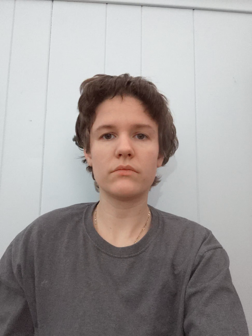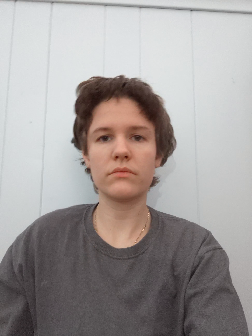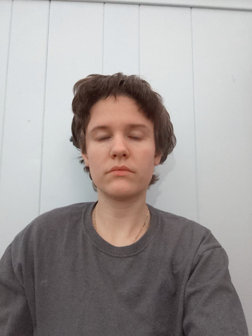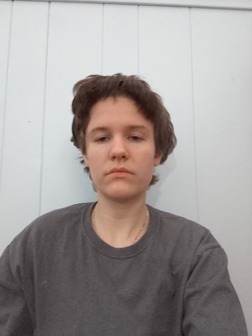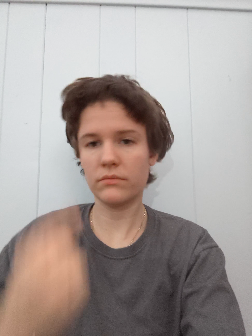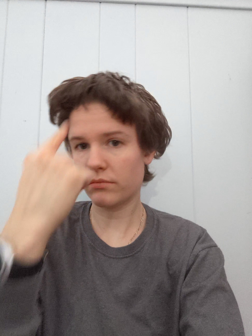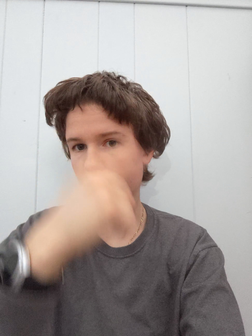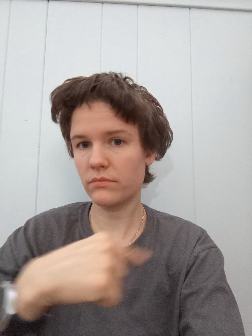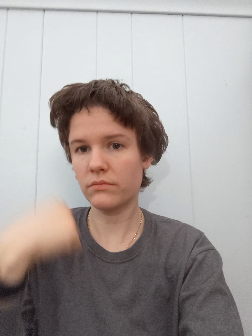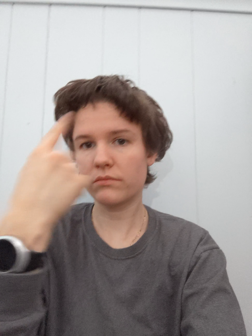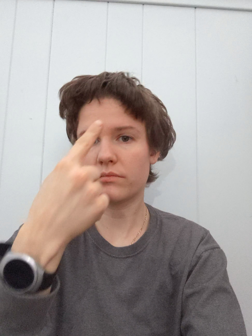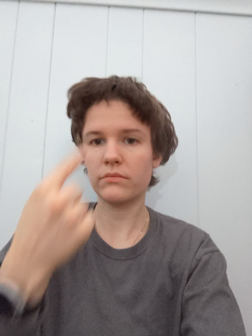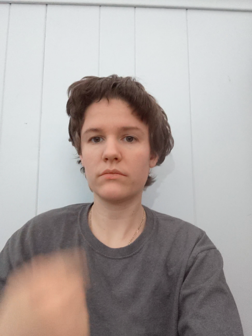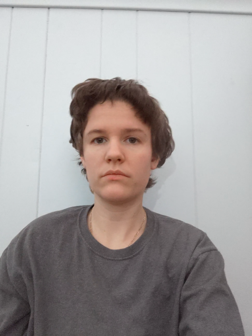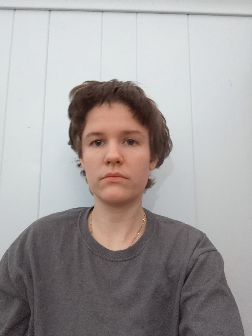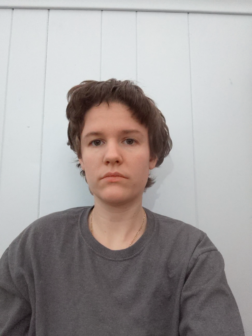look